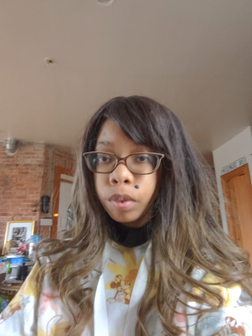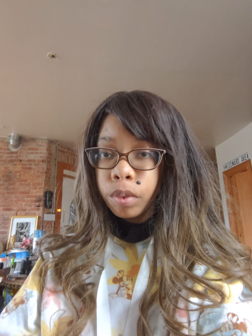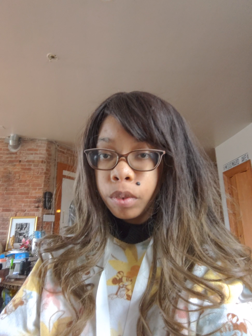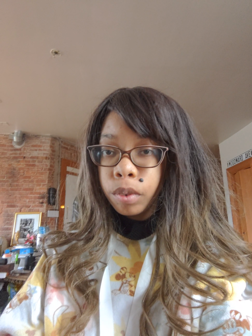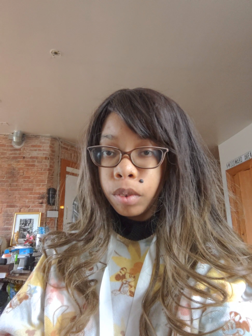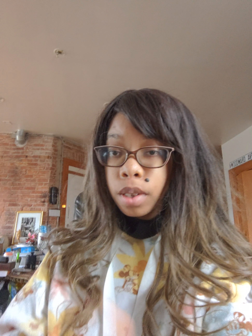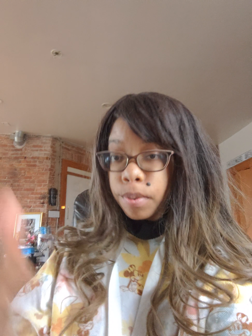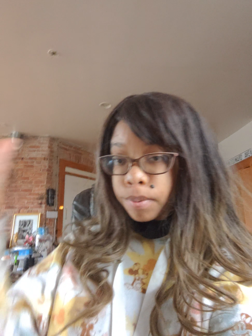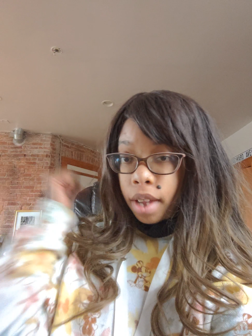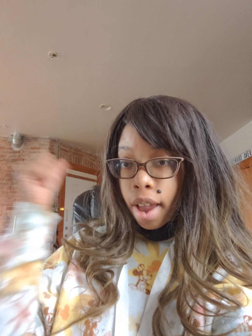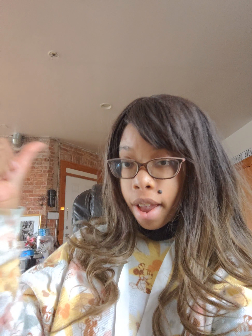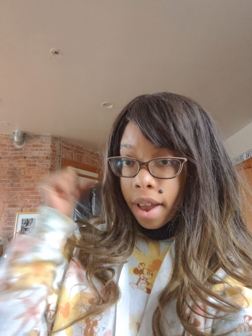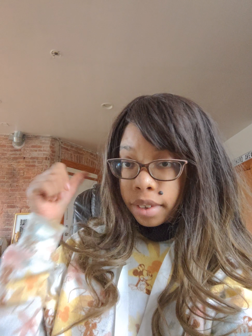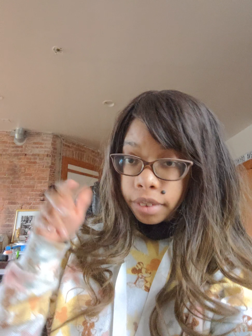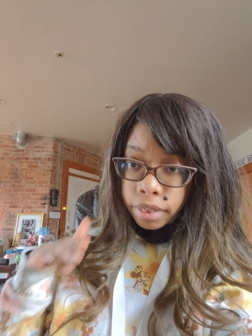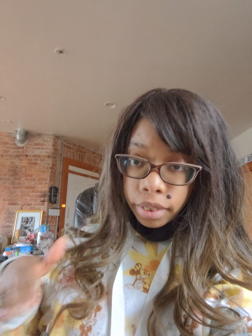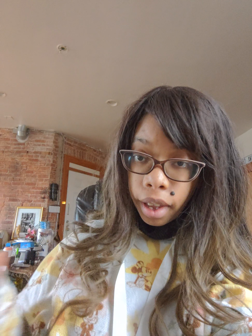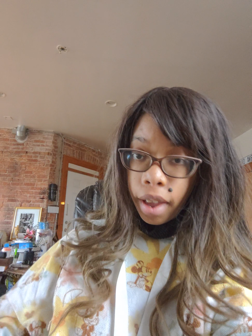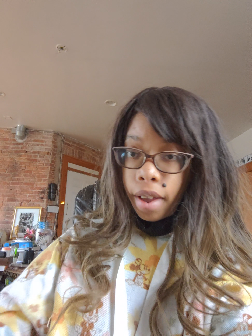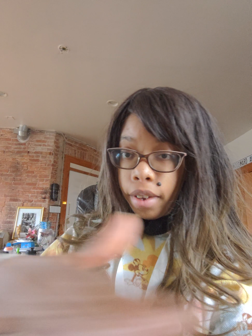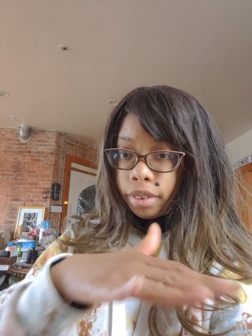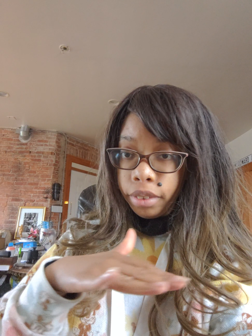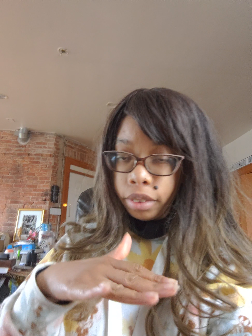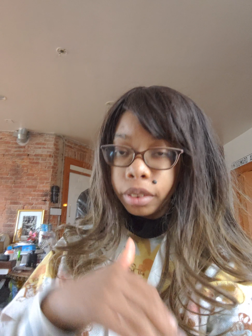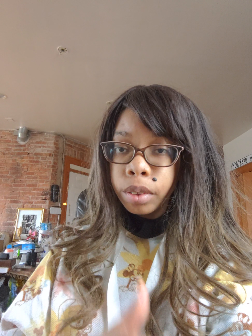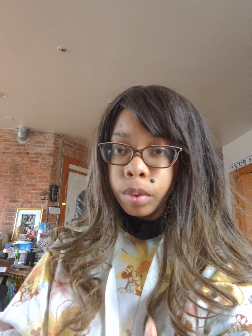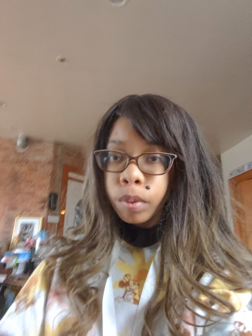backyard